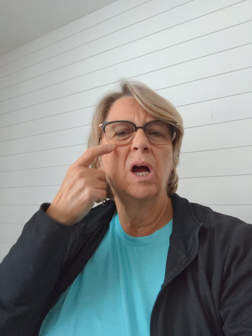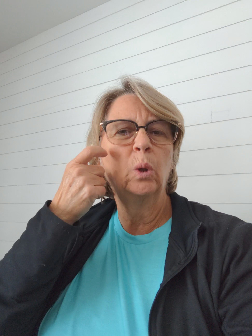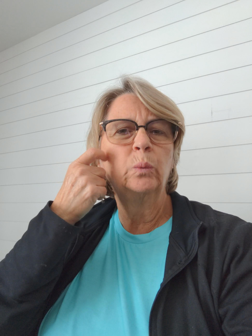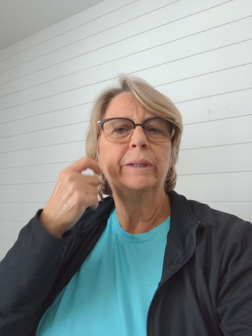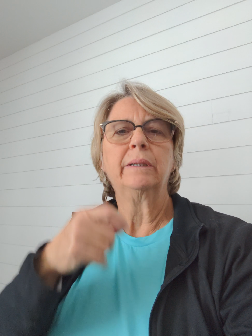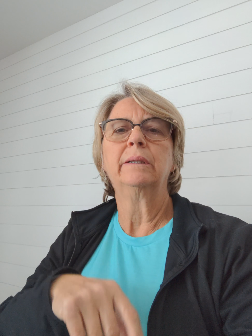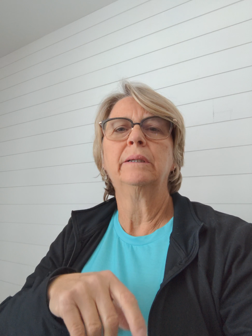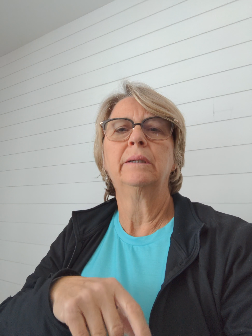owie